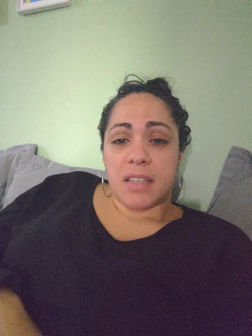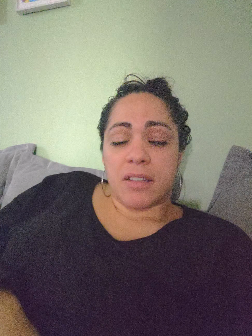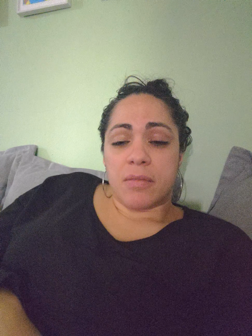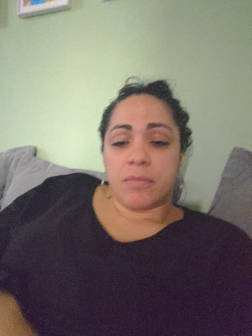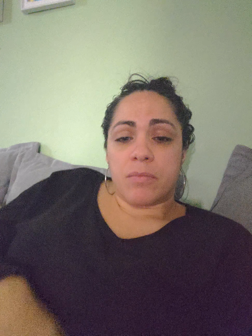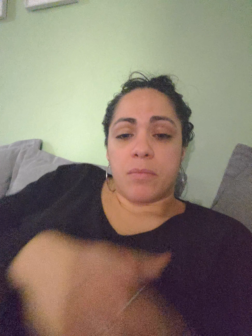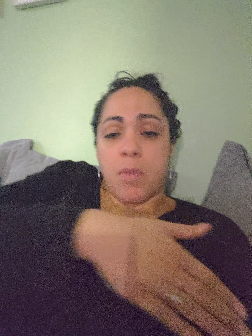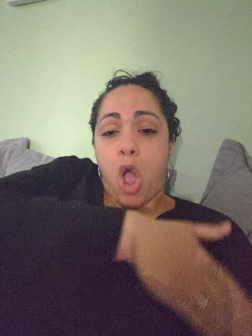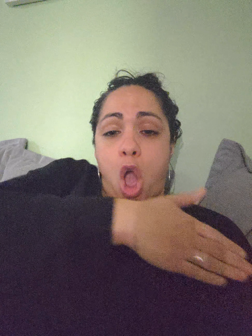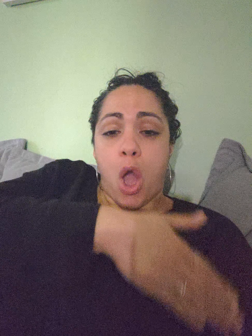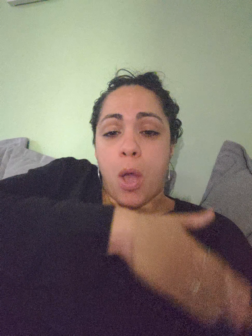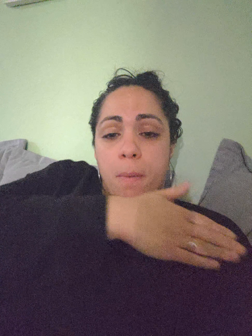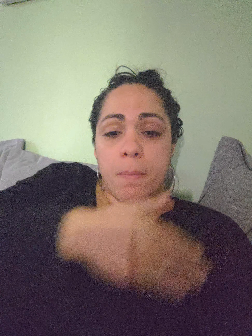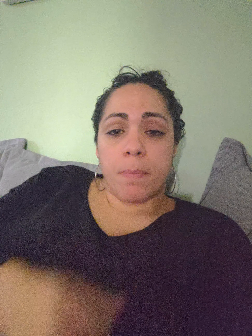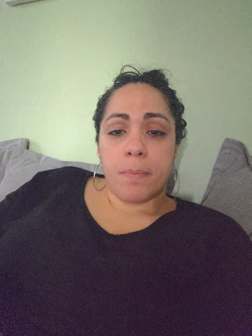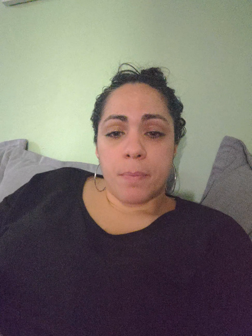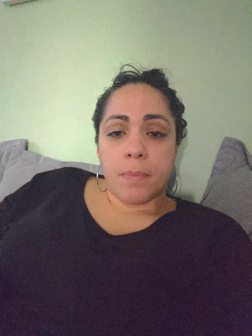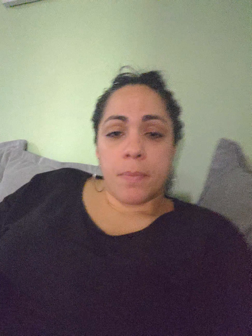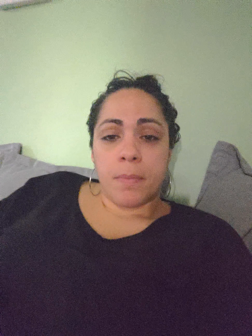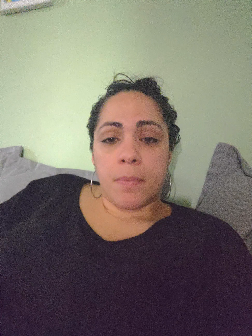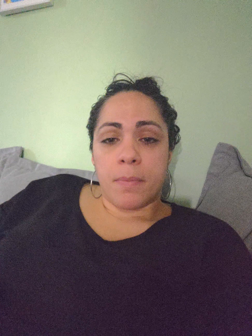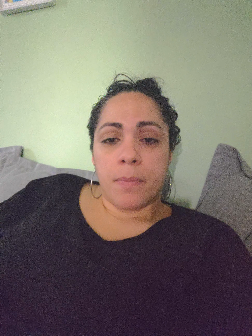arm